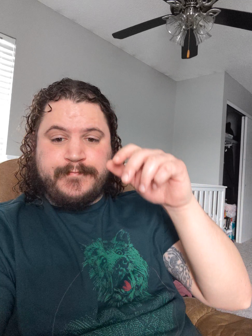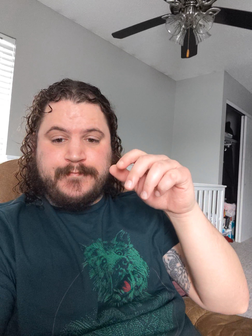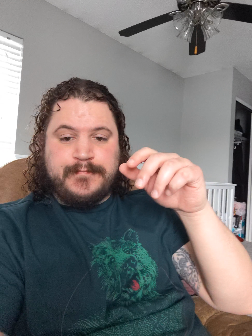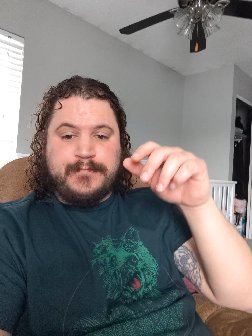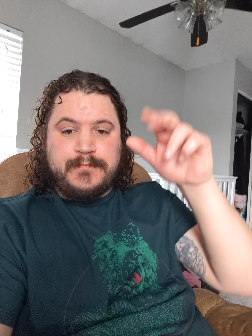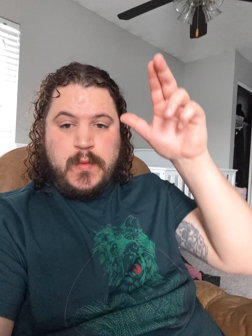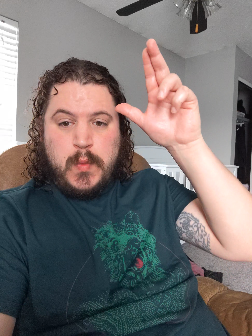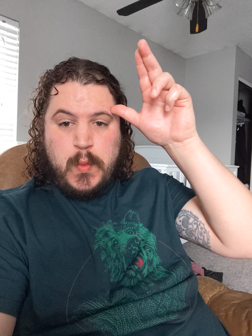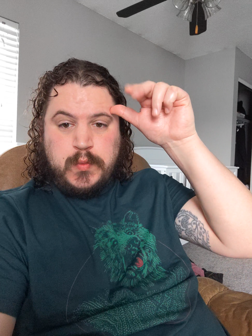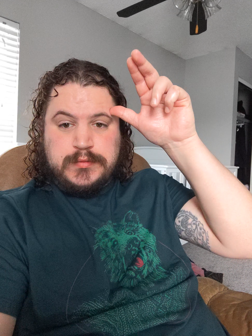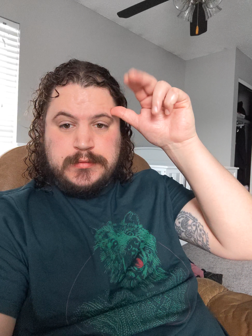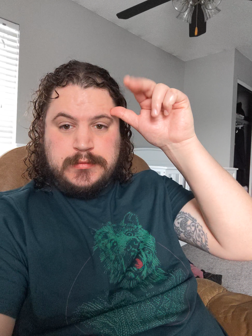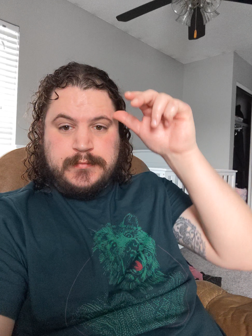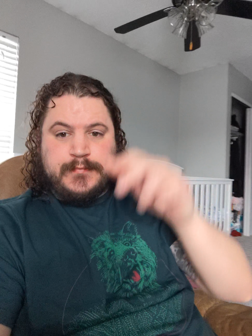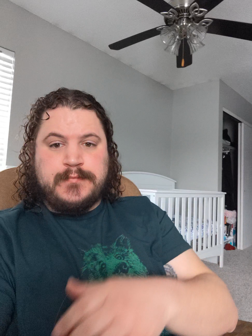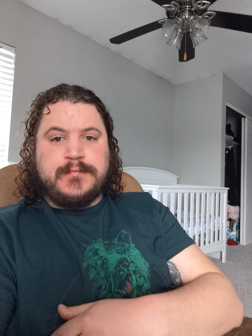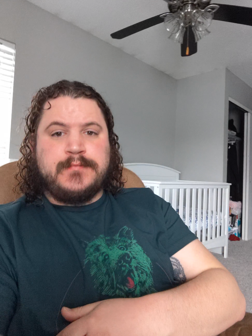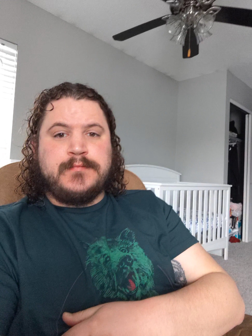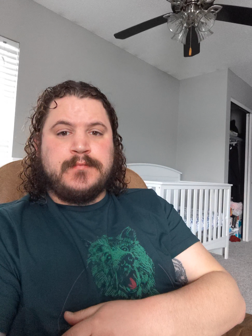horse